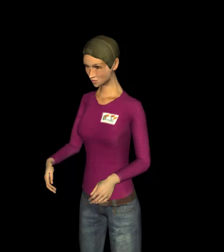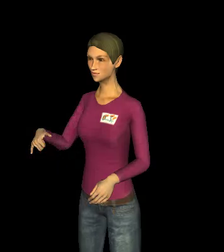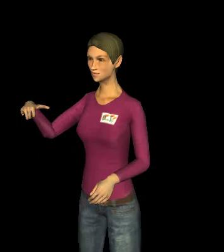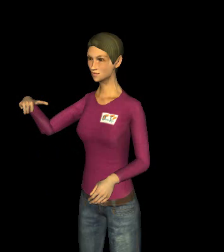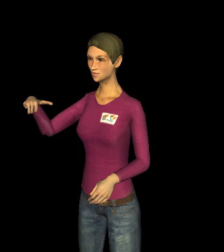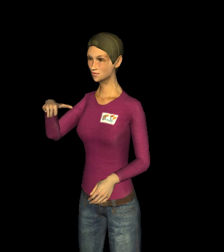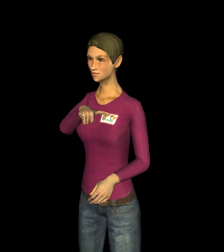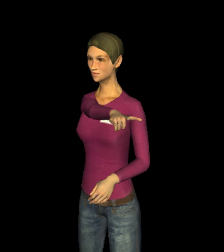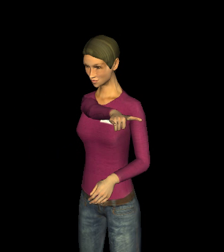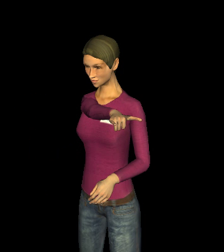طائرة